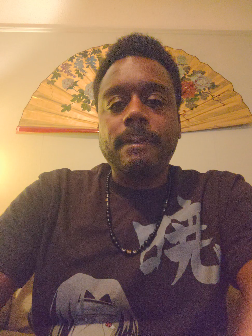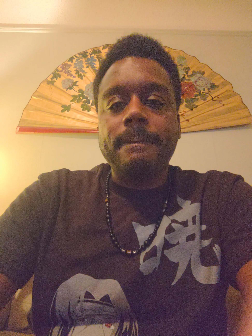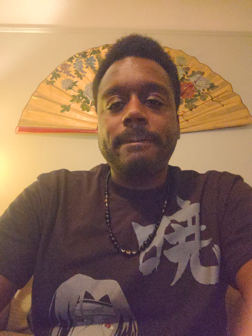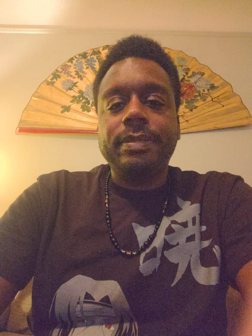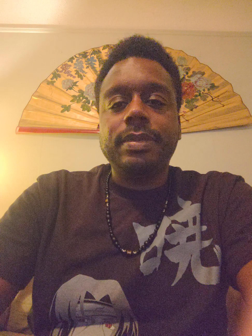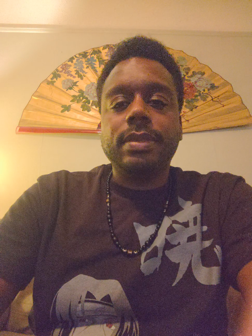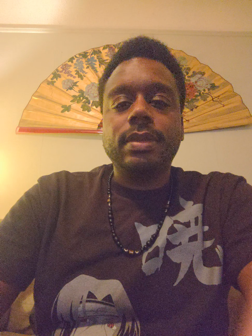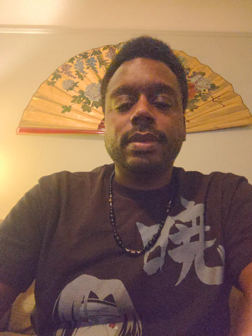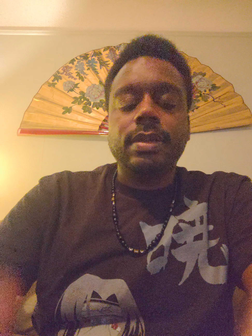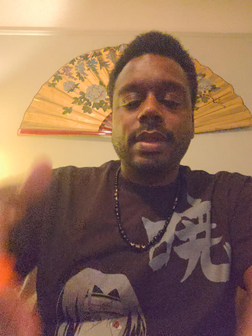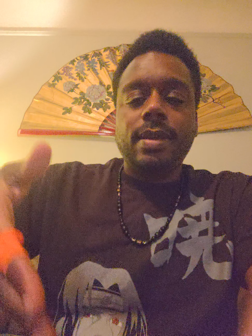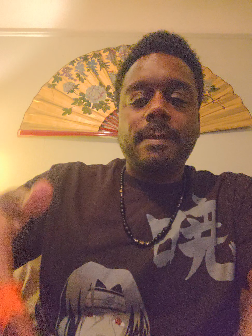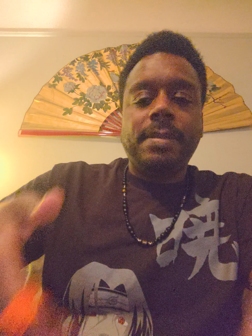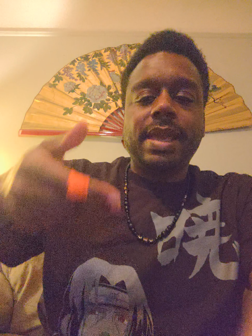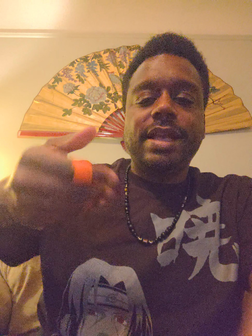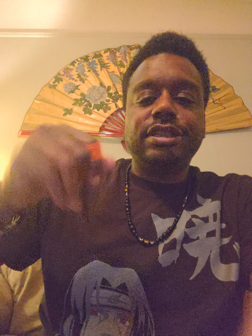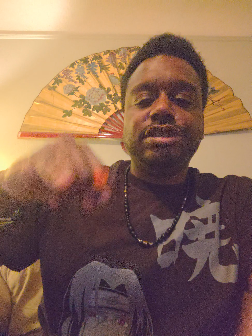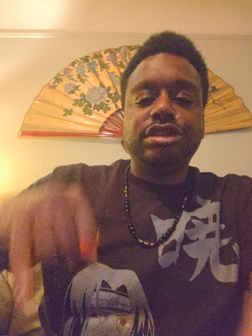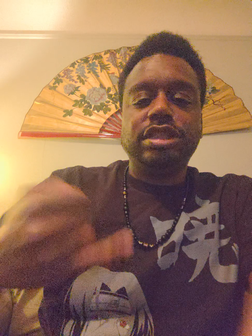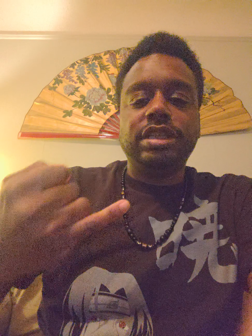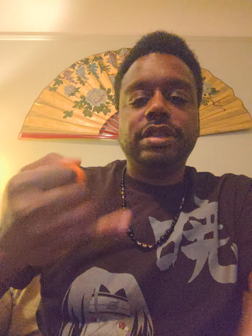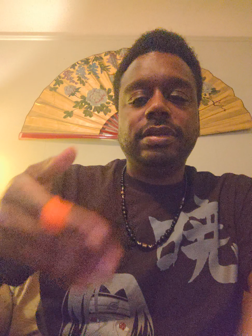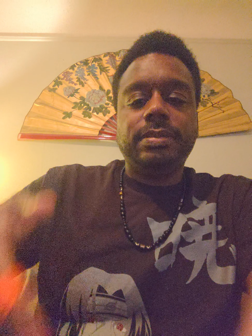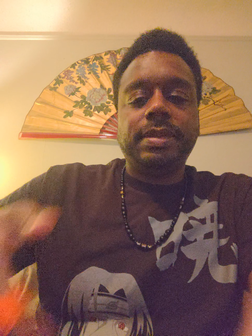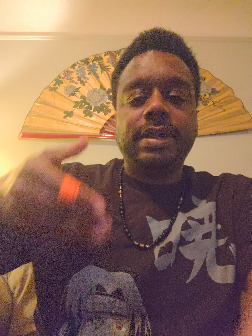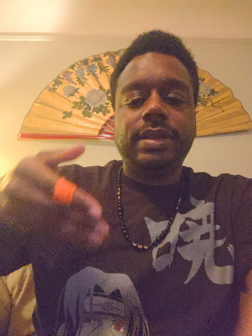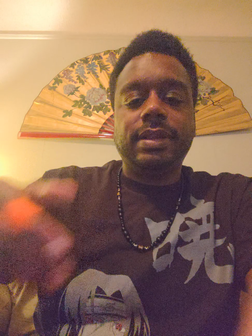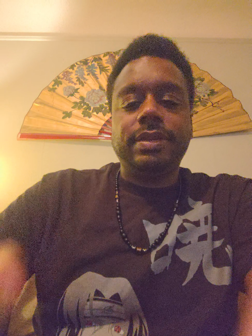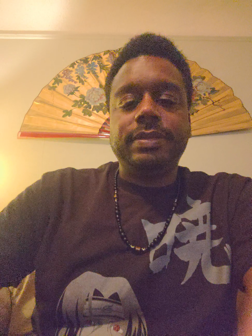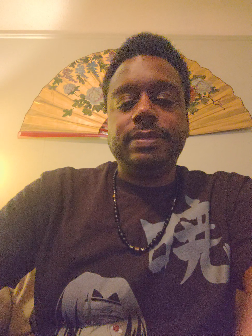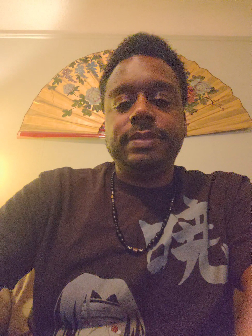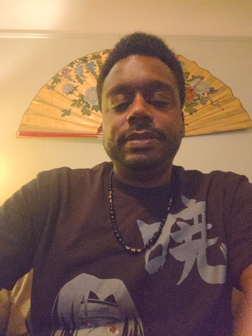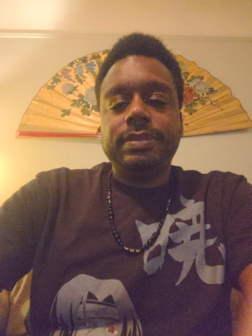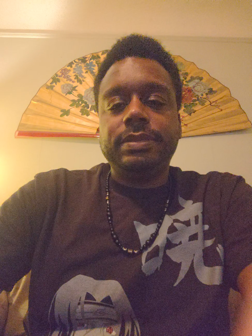jeans